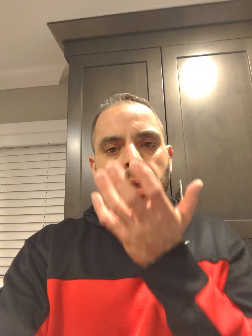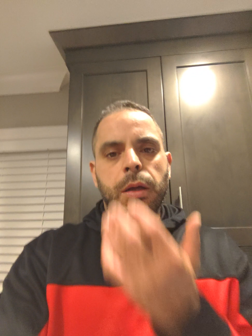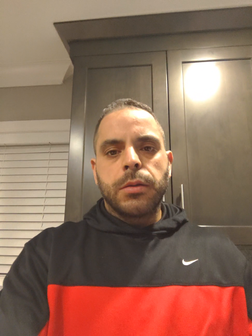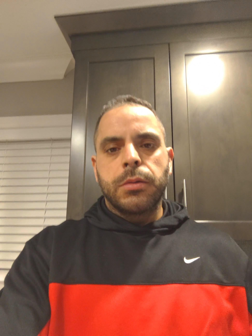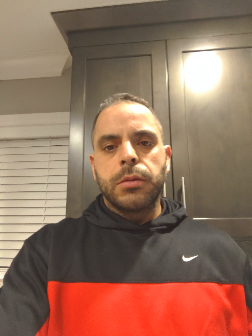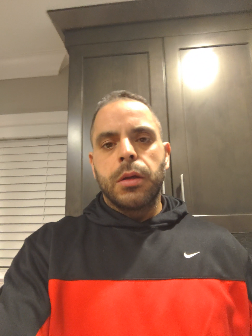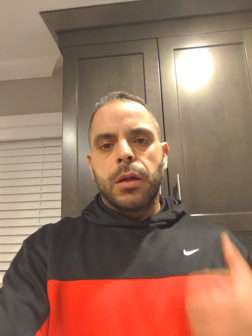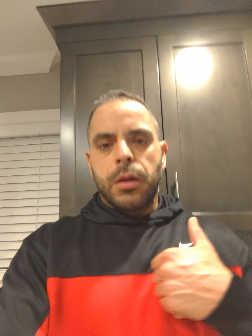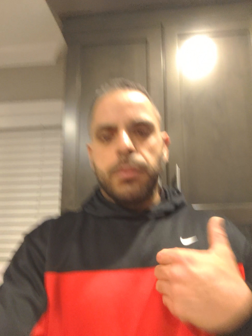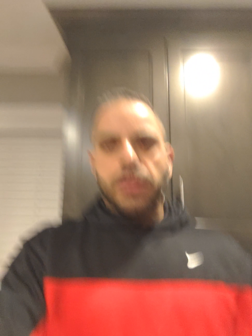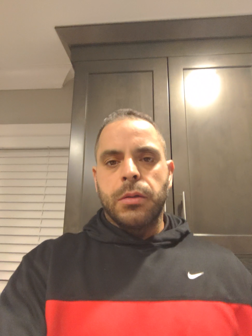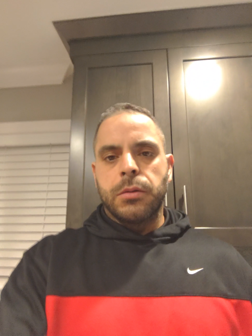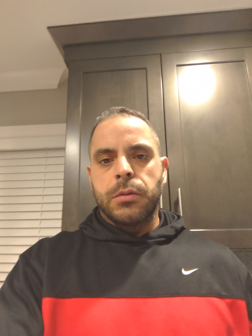animal